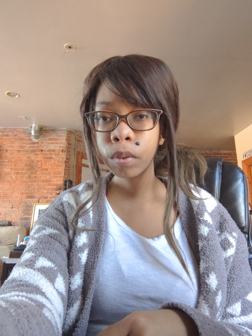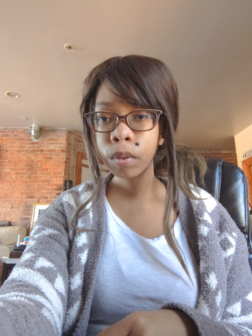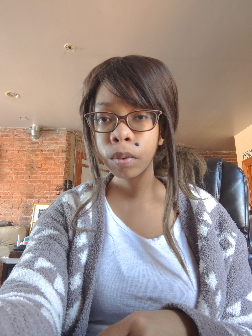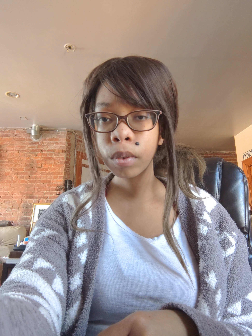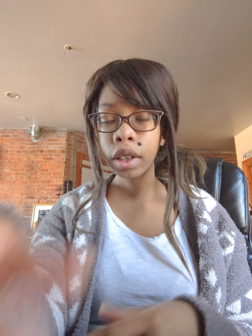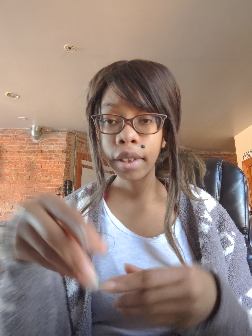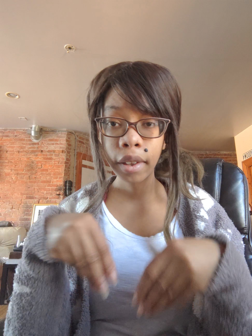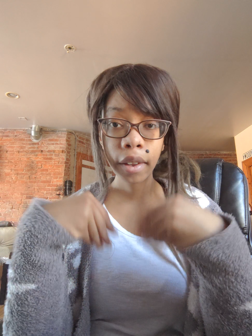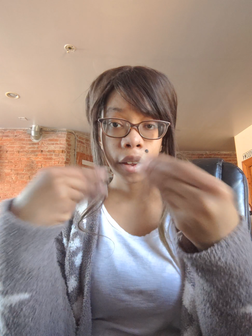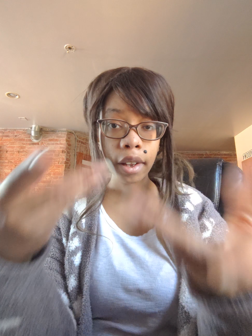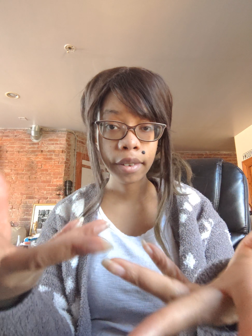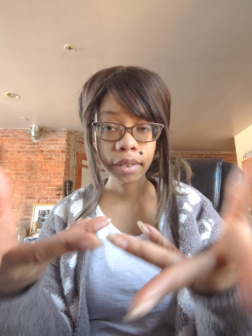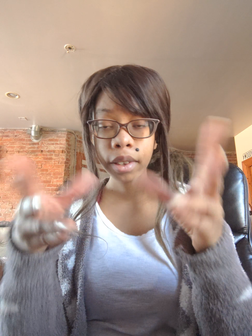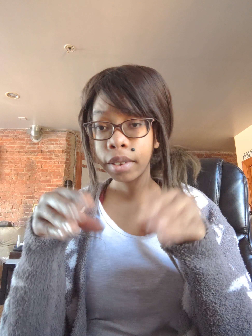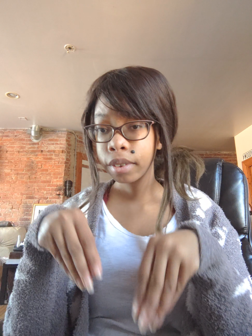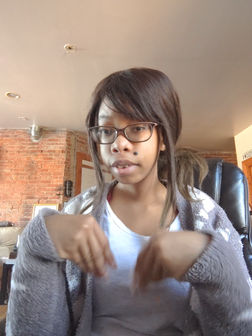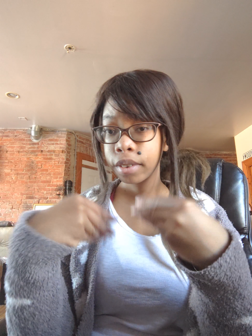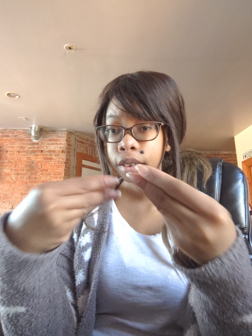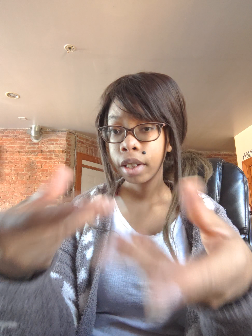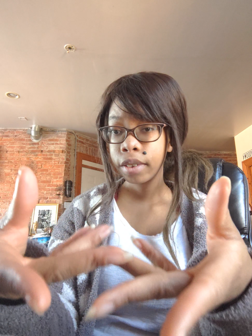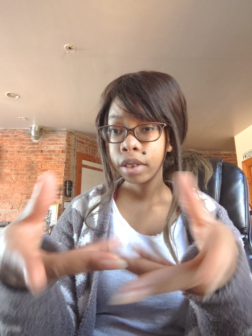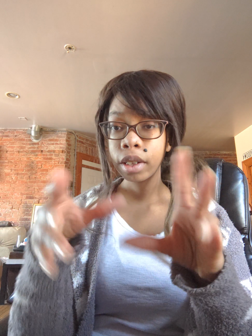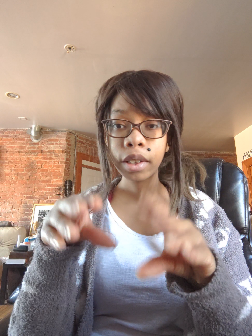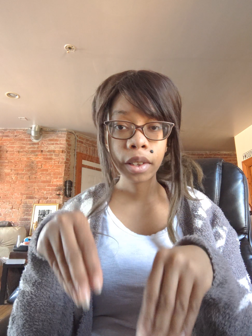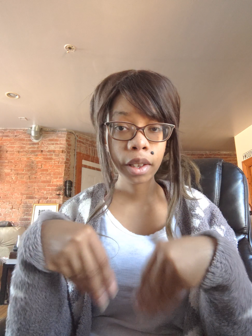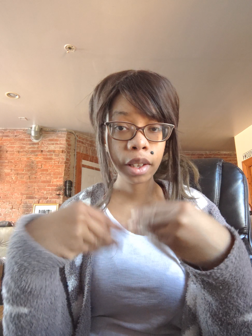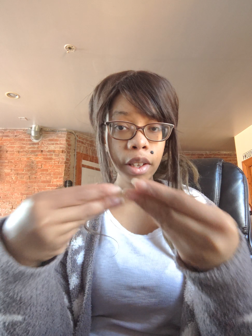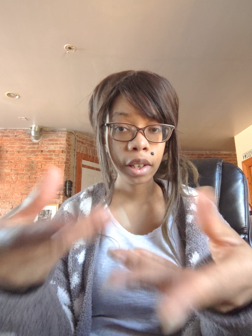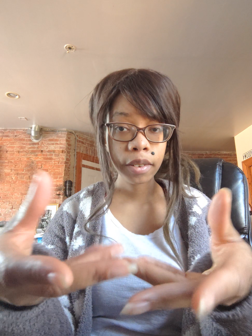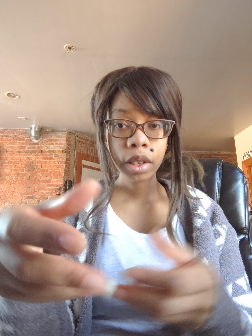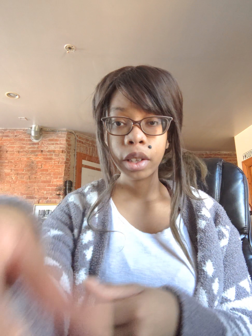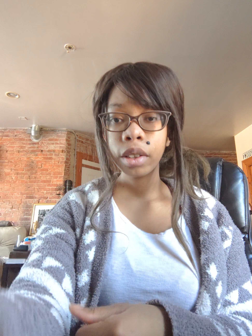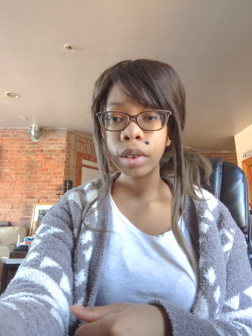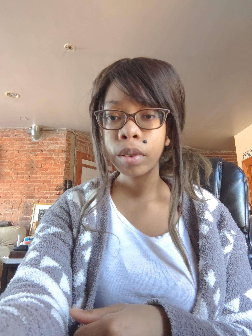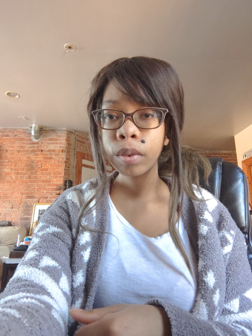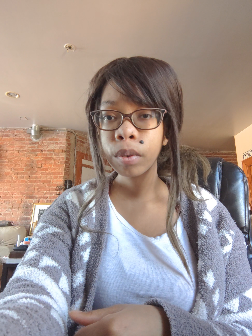give